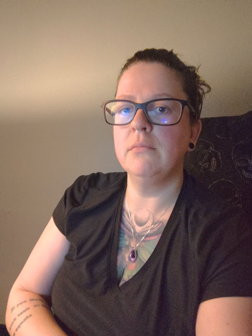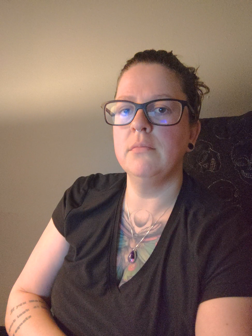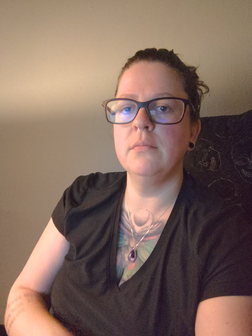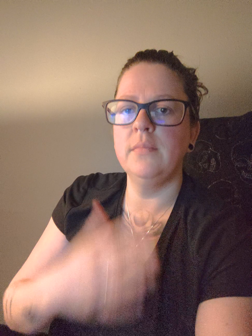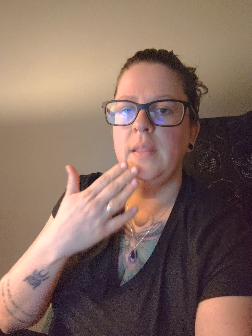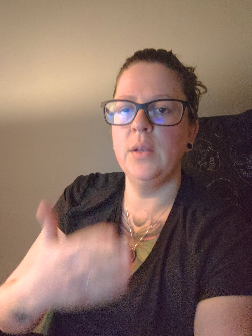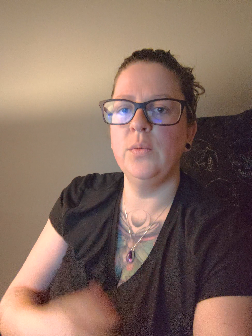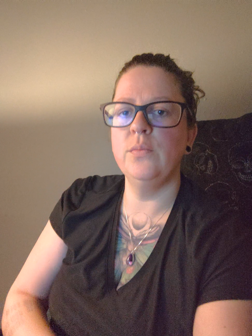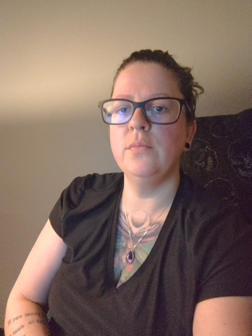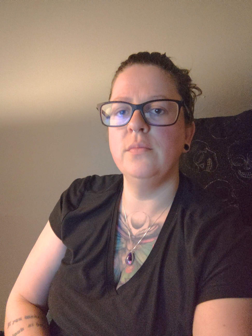thank you